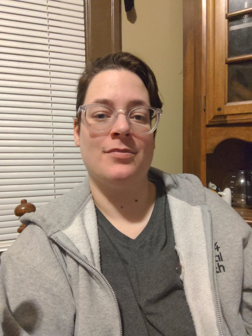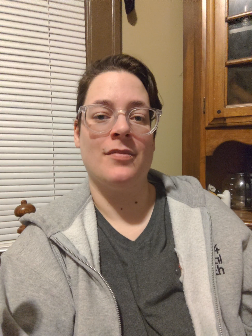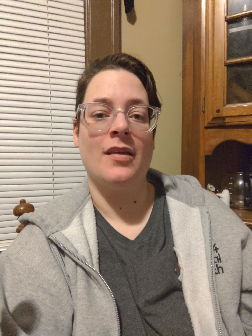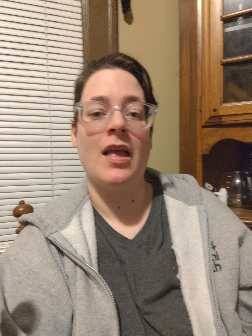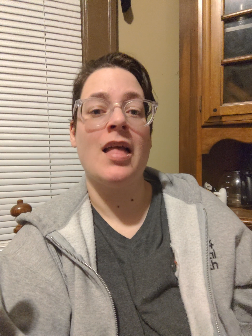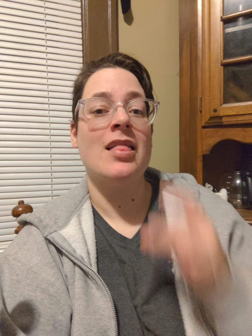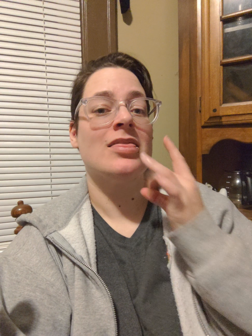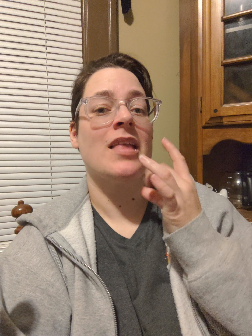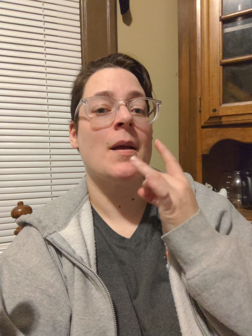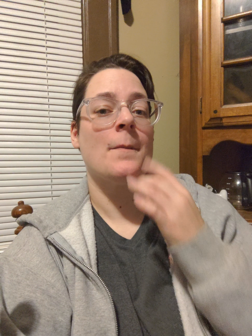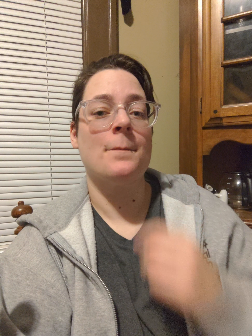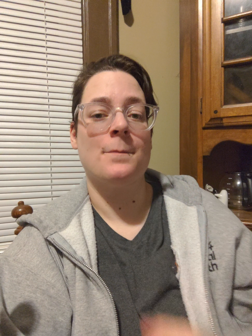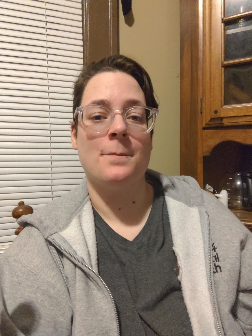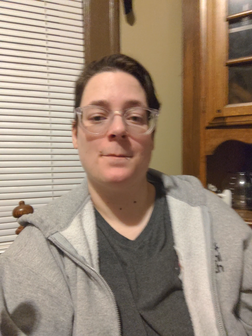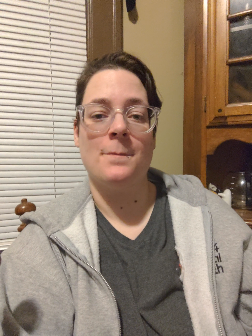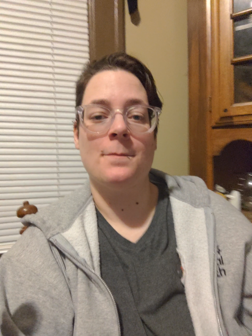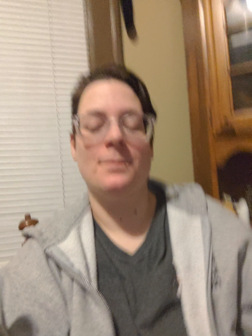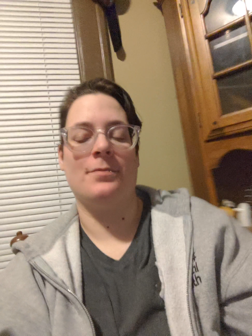lamp